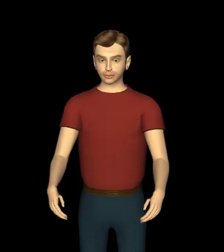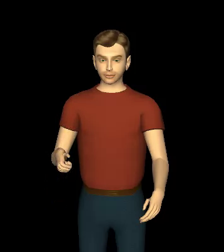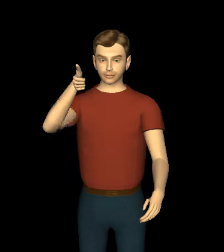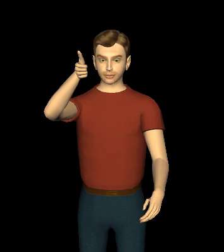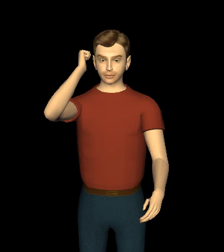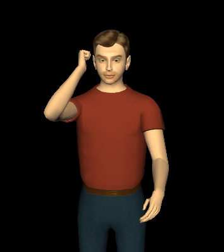أمس